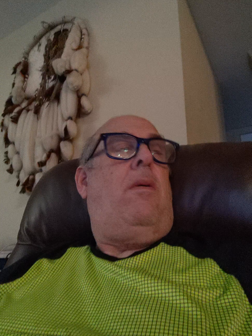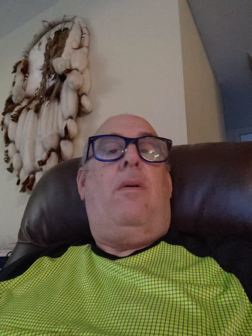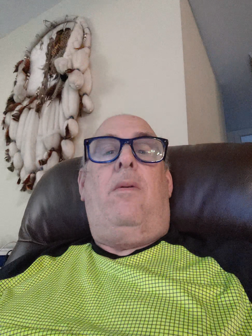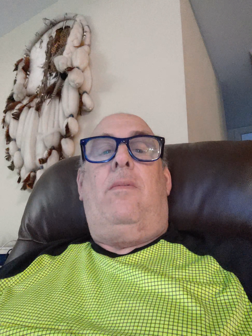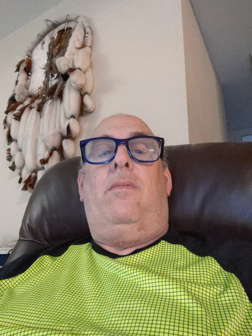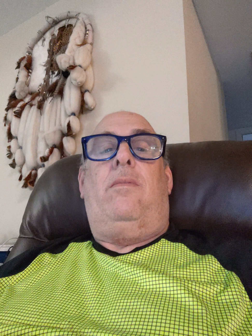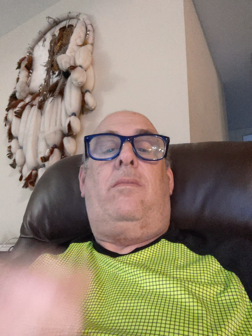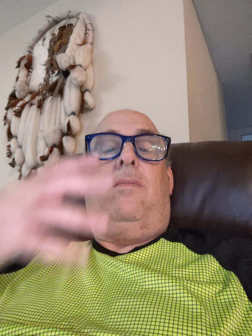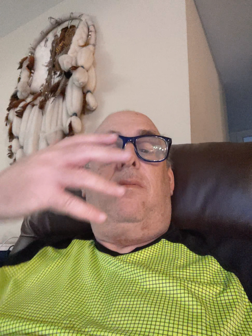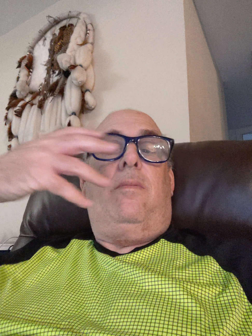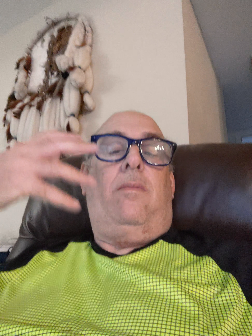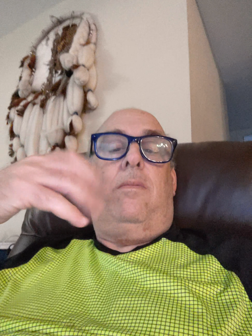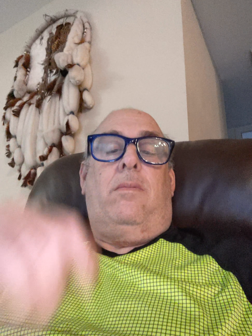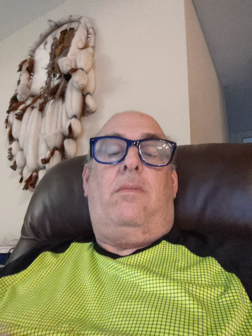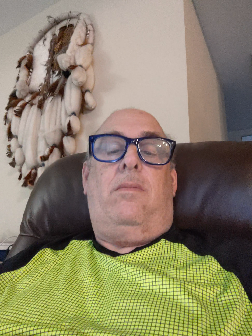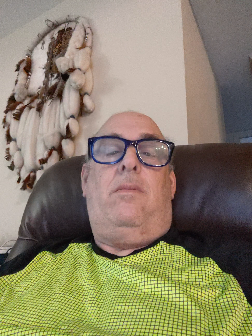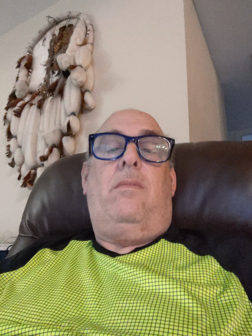tiger